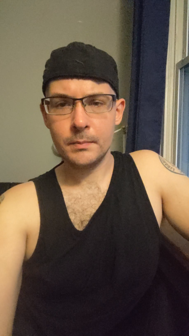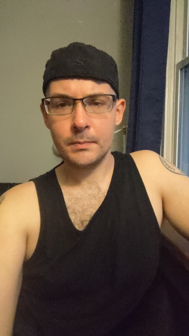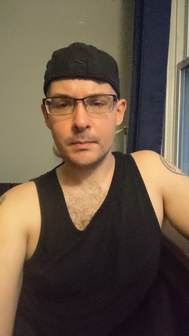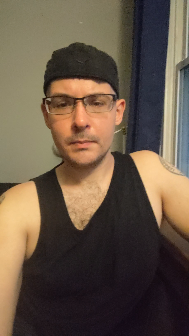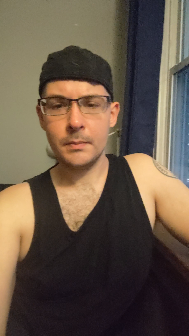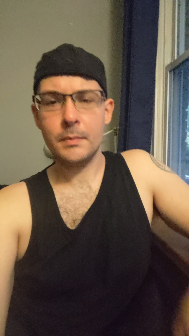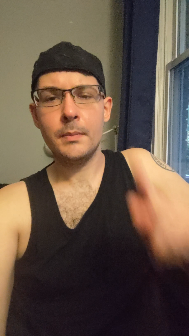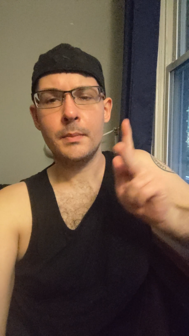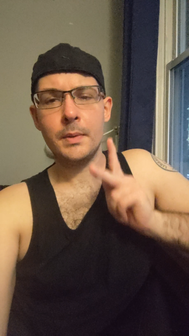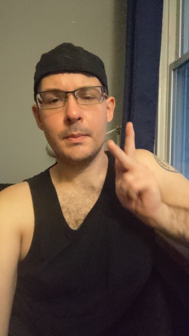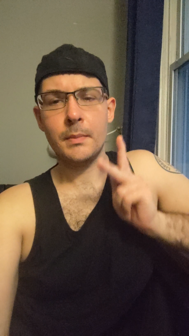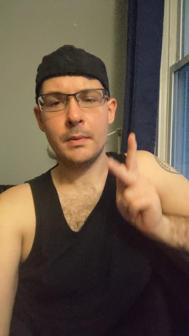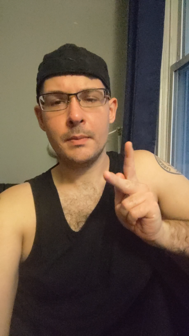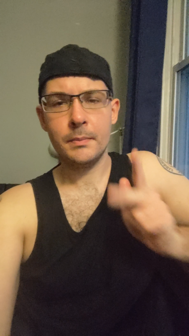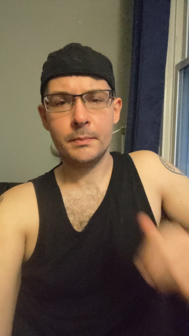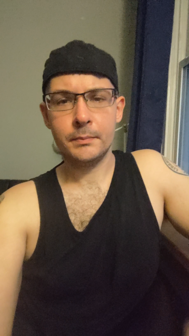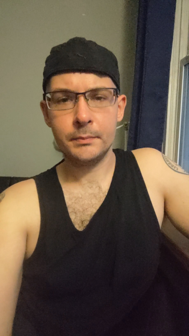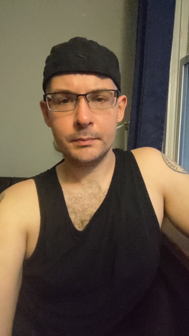people